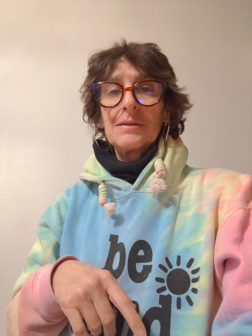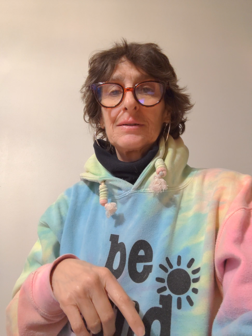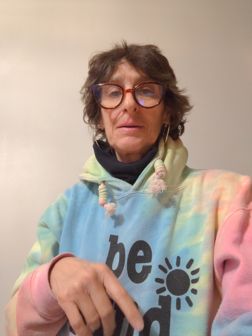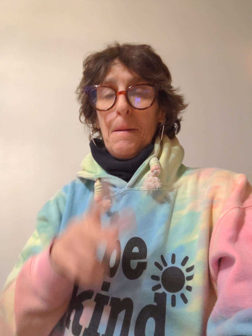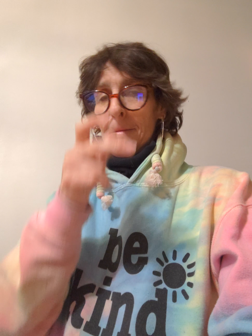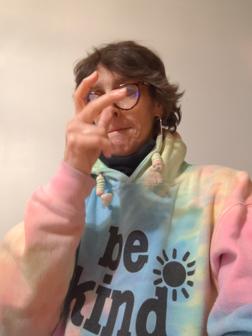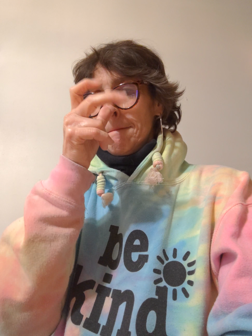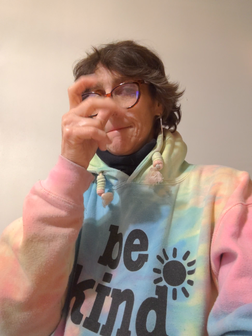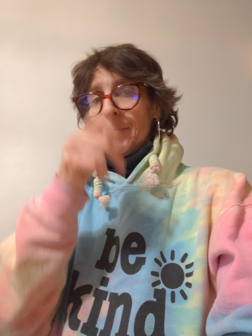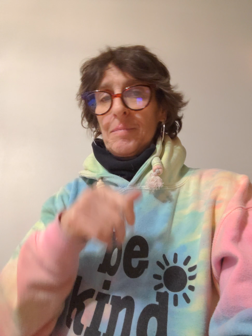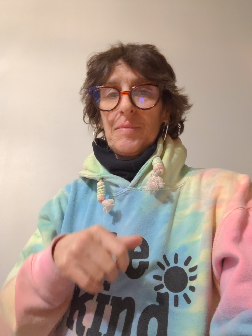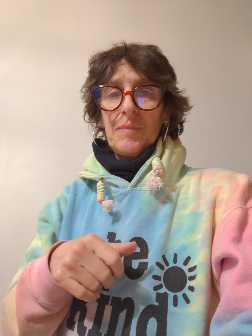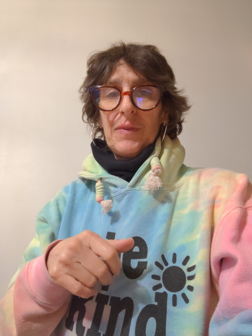bug